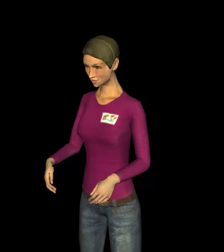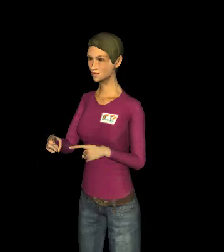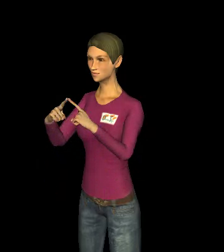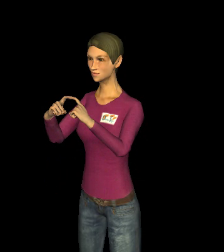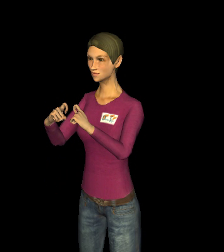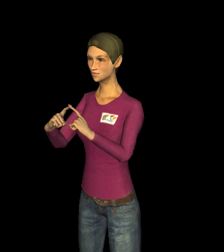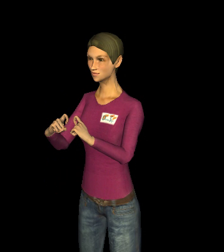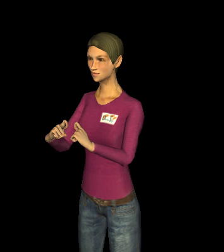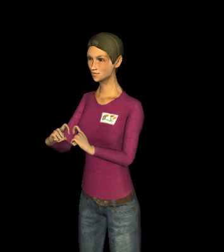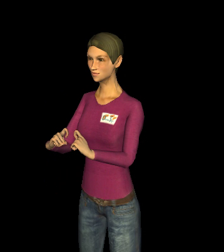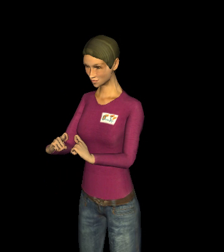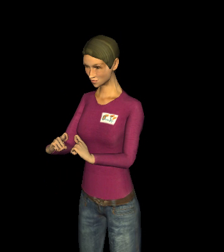أحسب